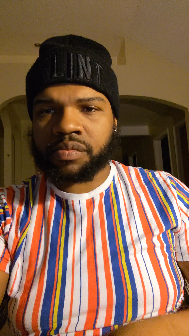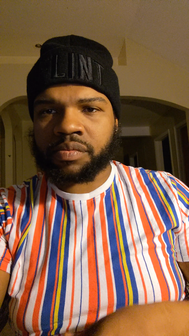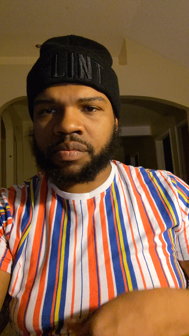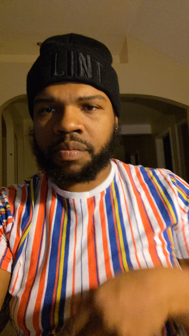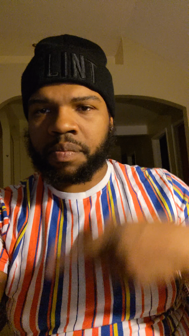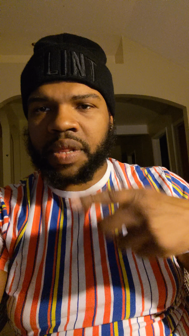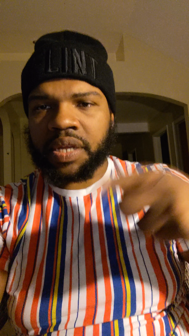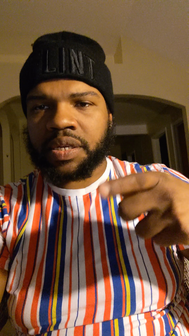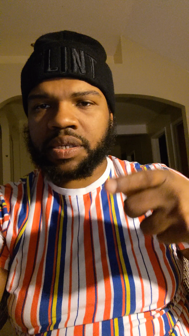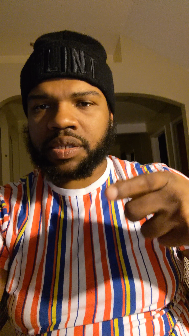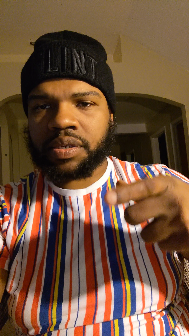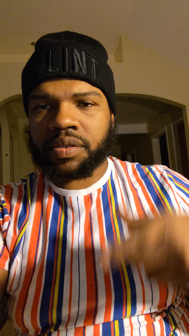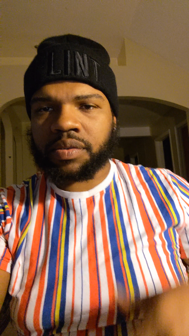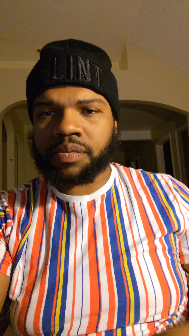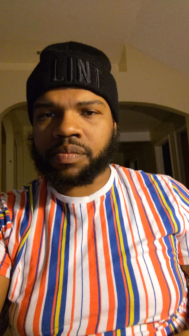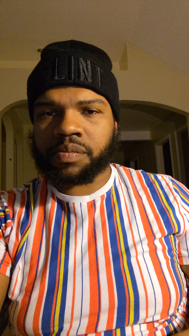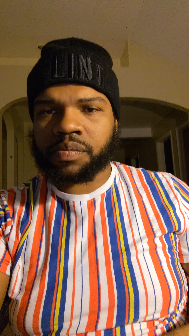plate